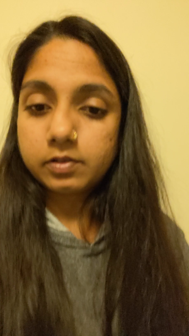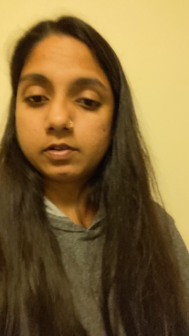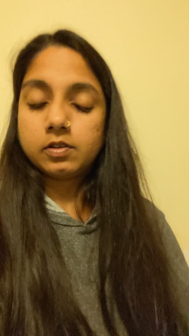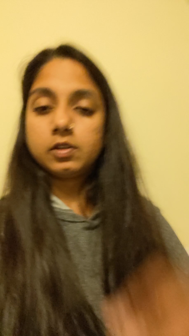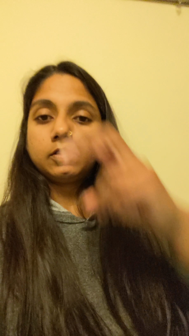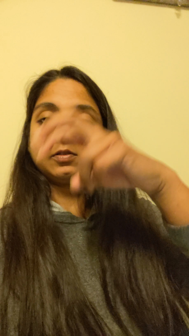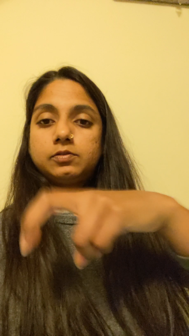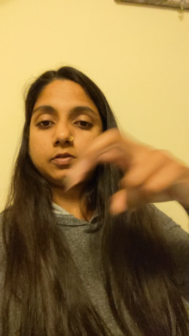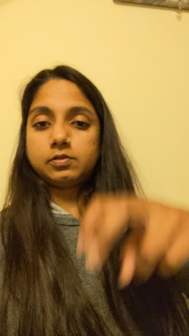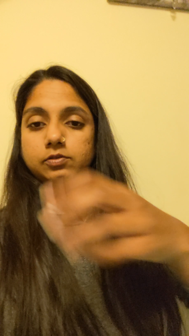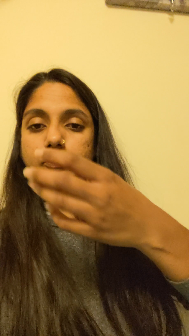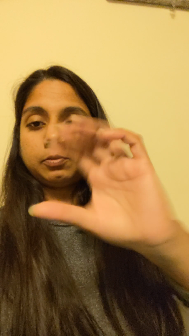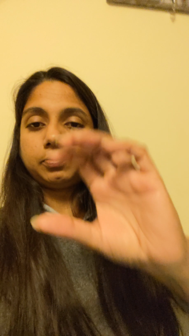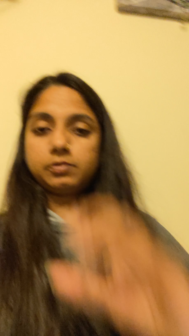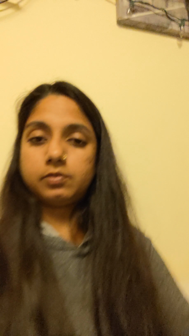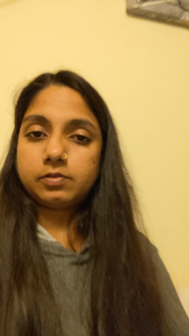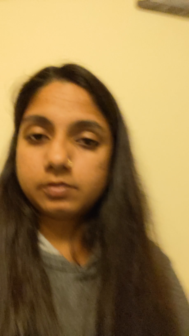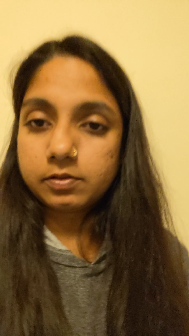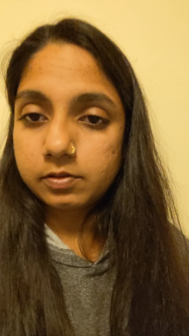potato chip